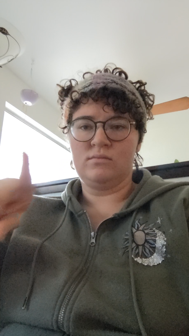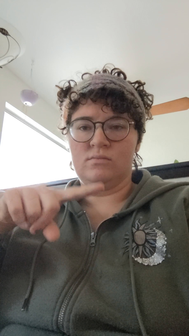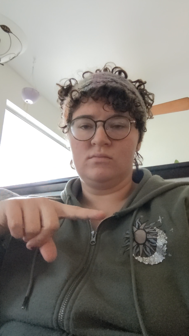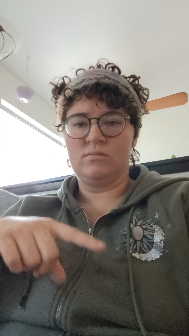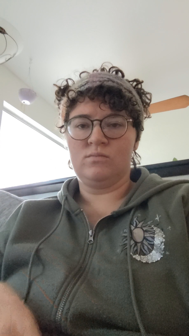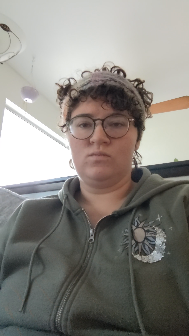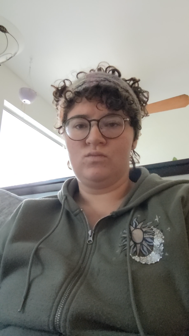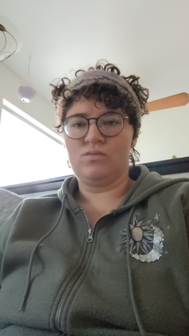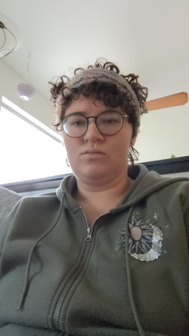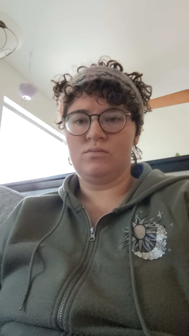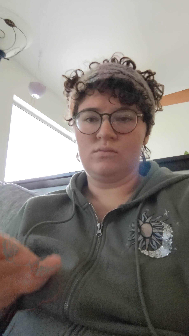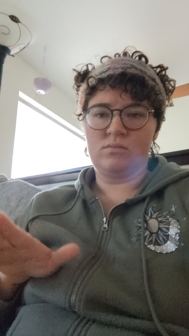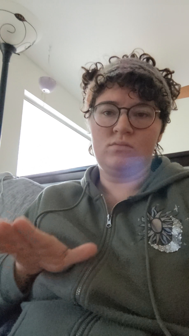penguin